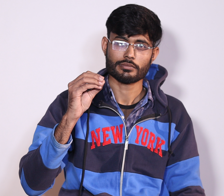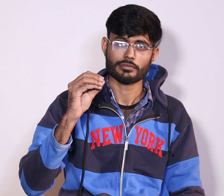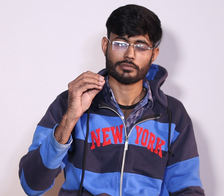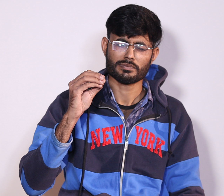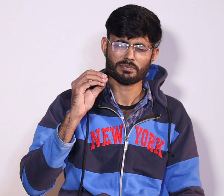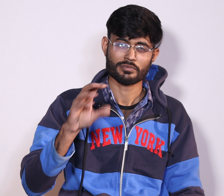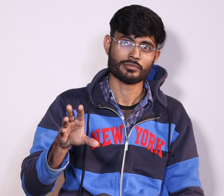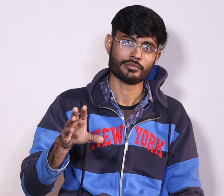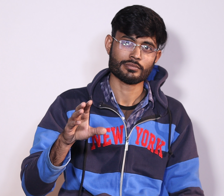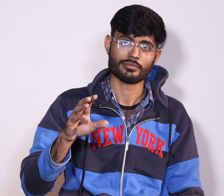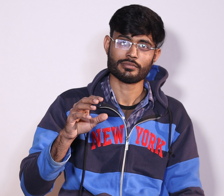bad